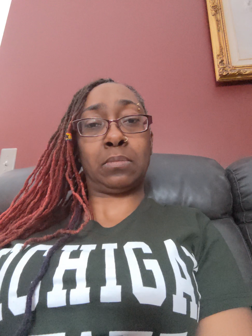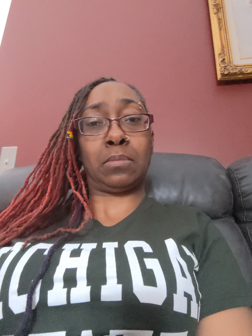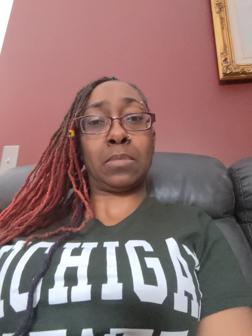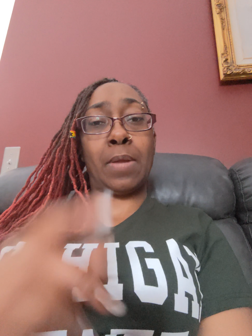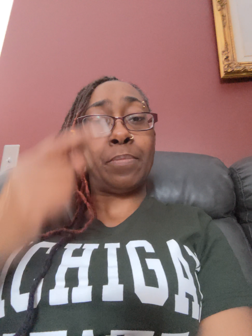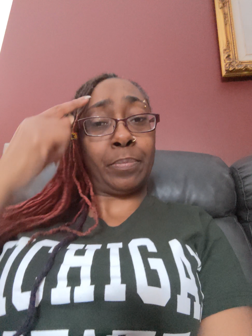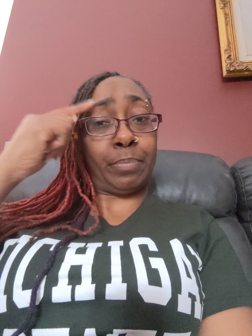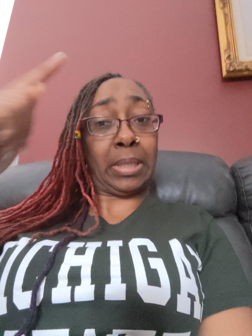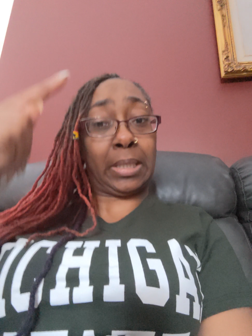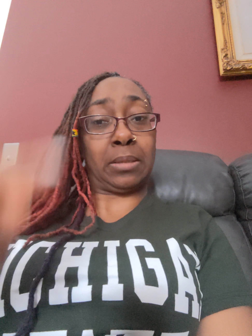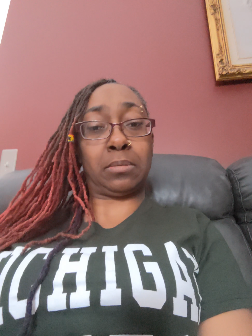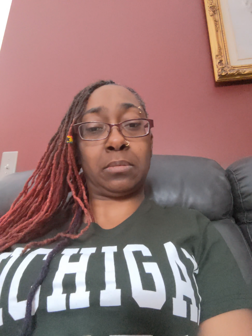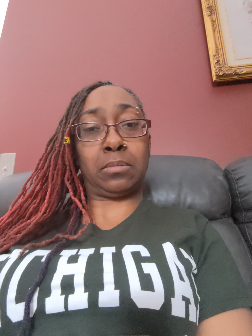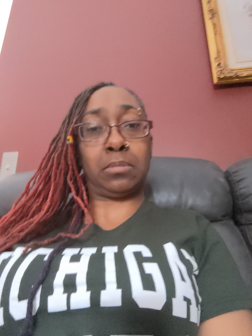penny